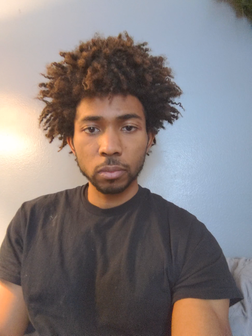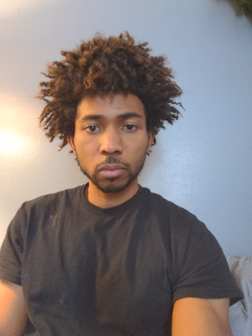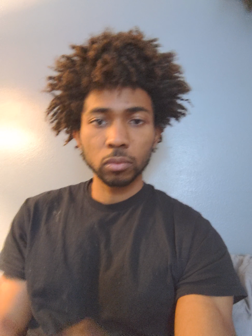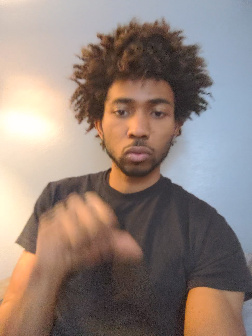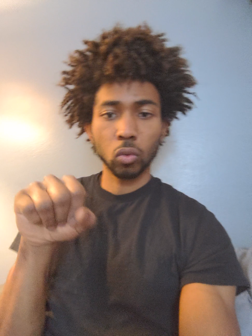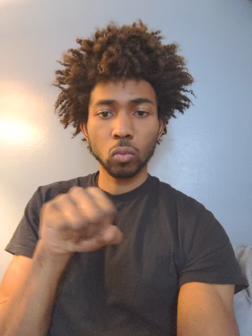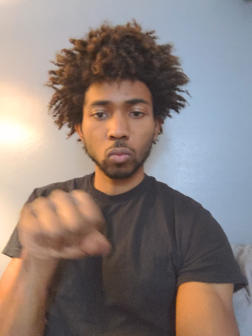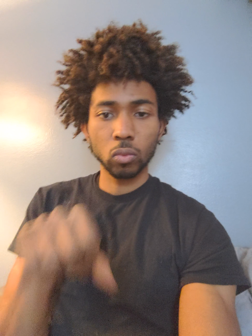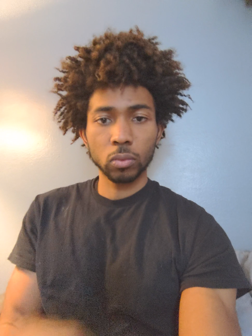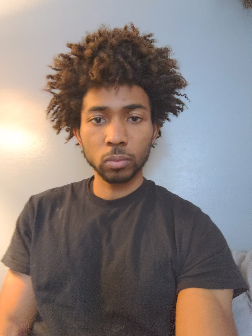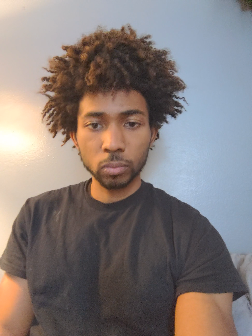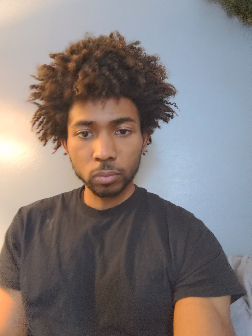shoe